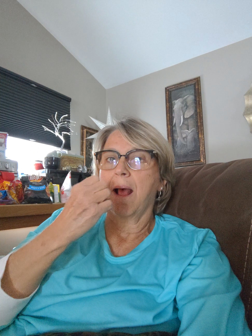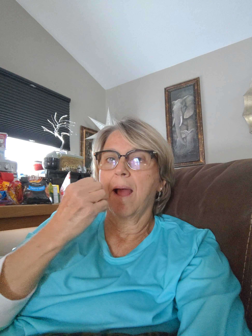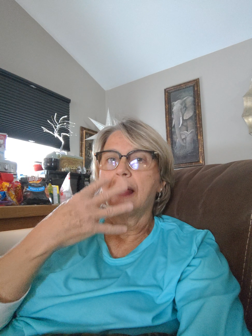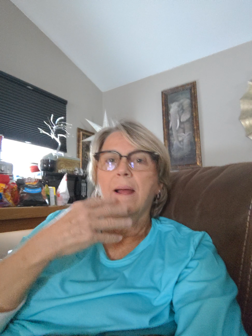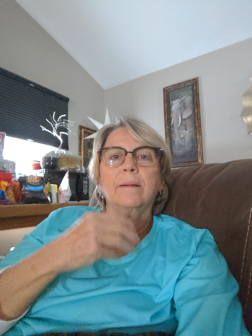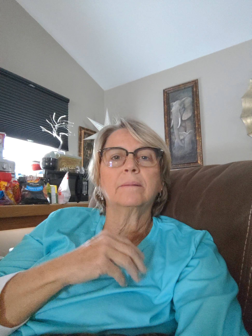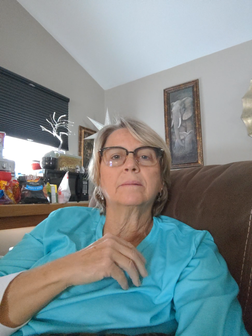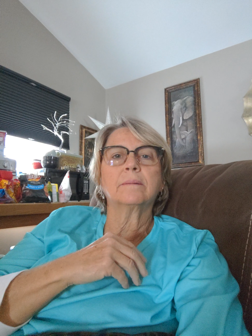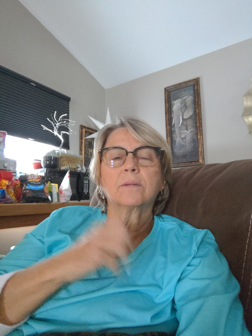snack